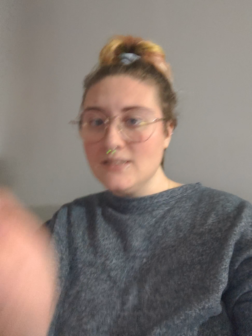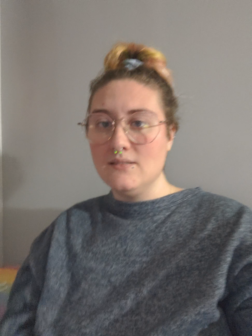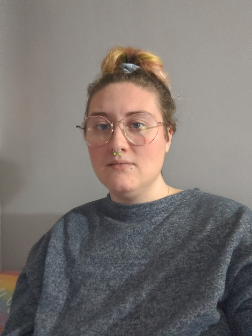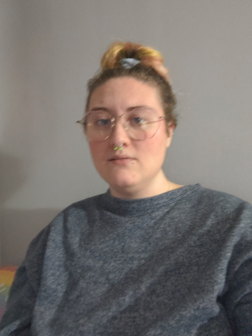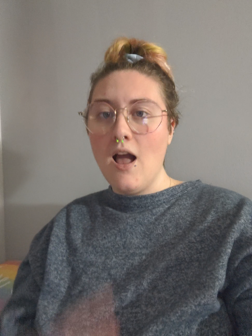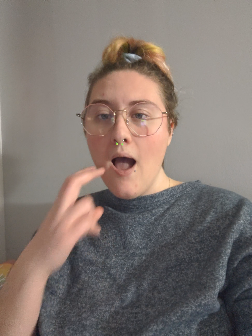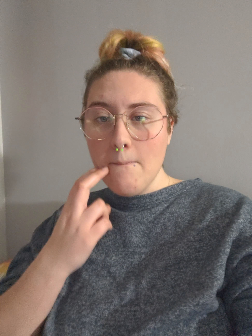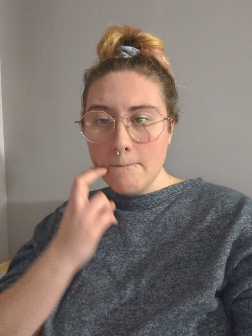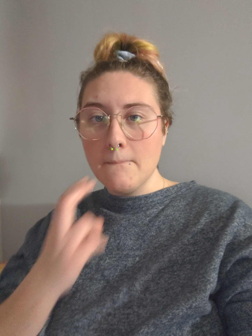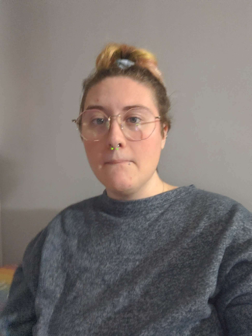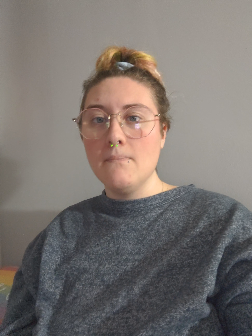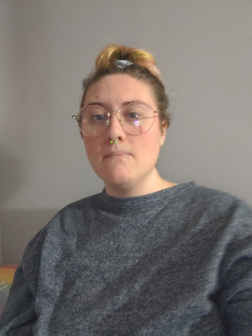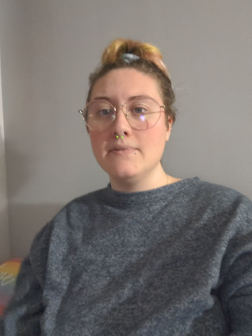gum